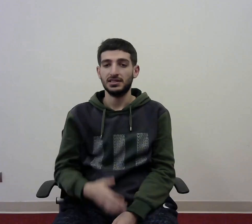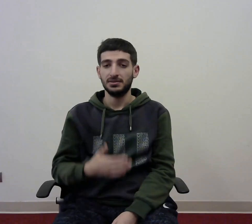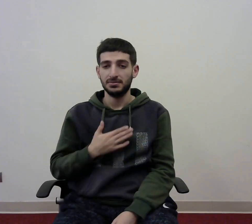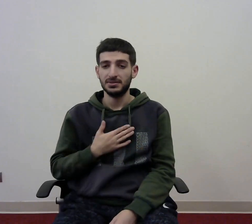mən